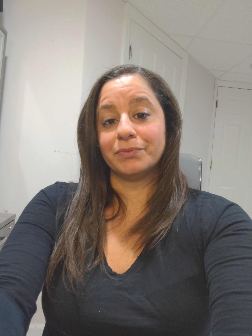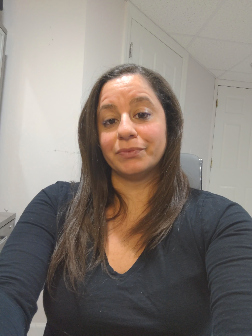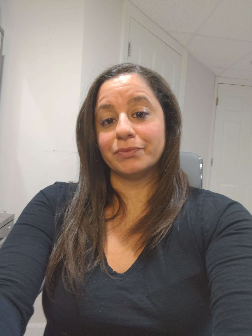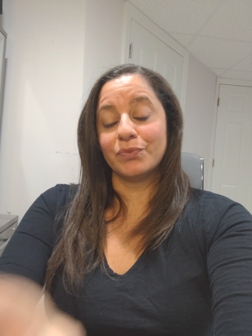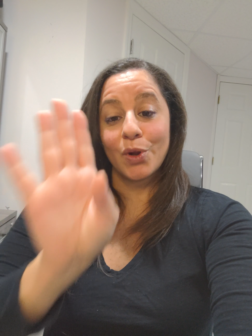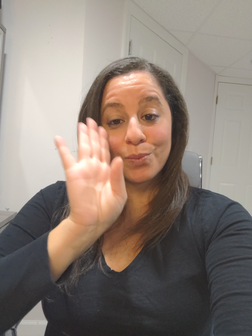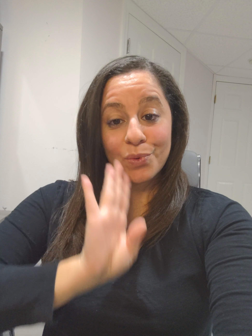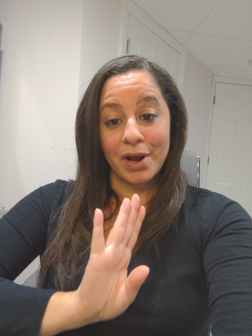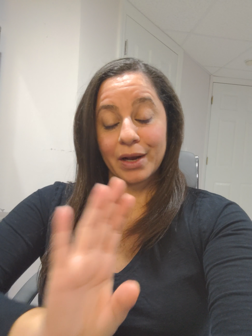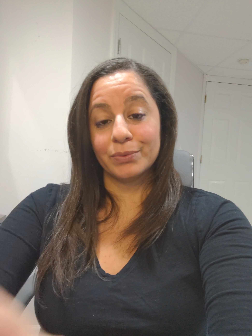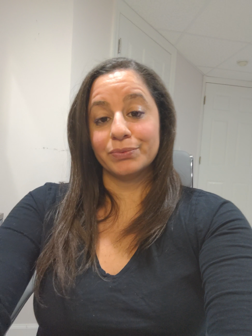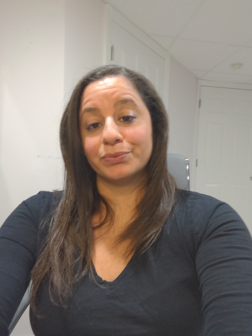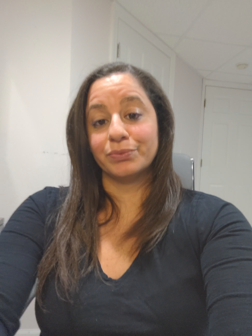brown